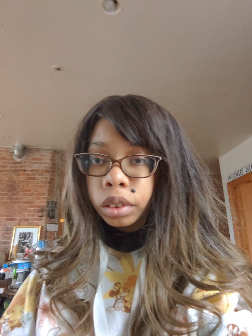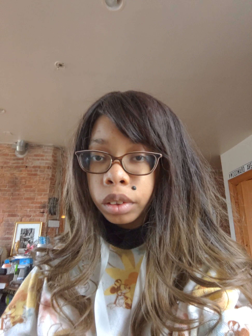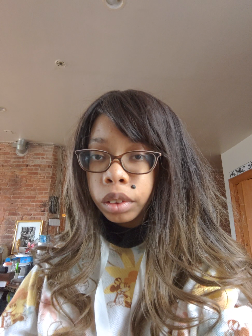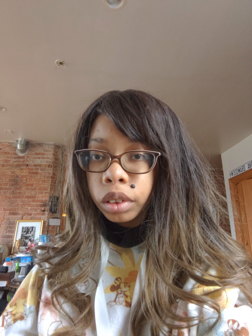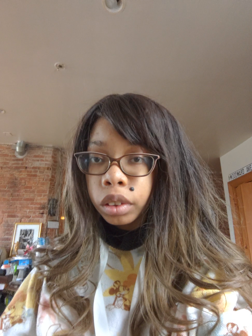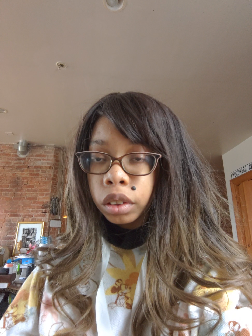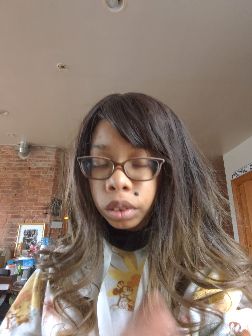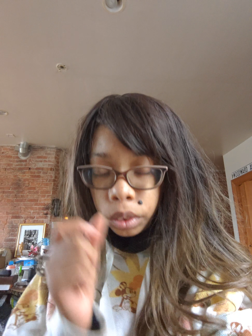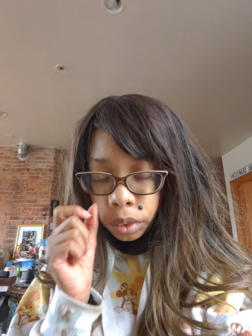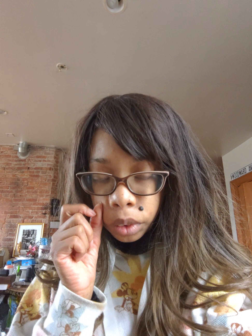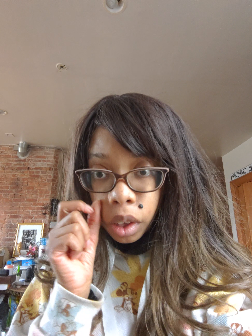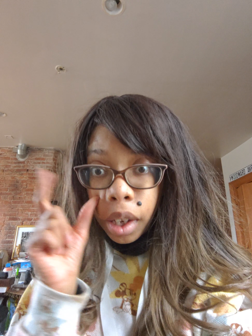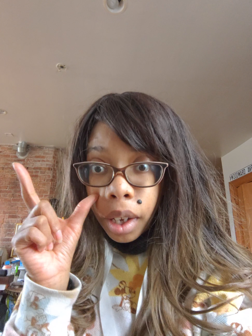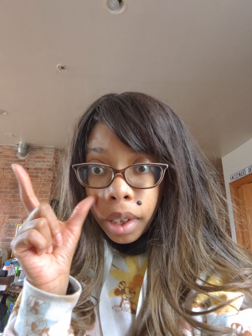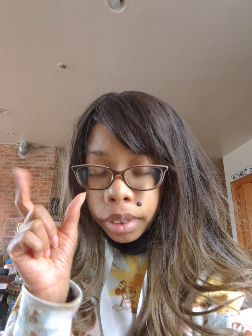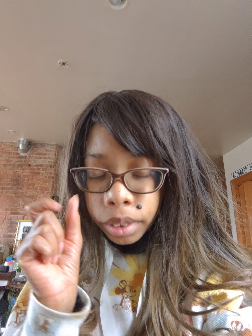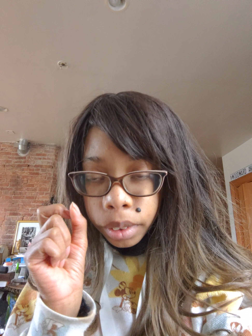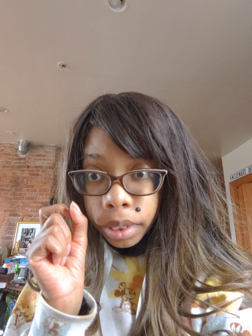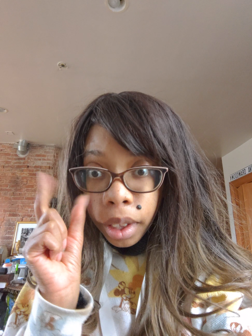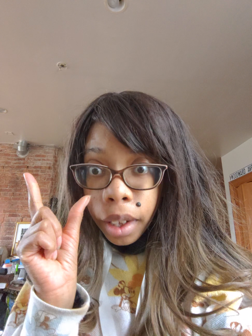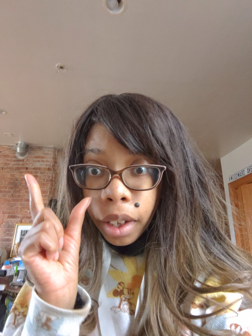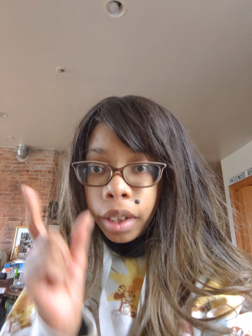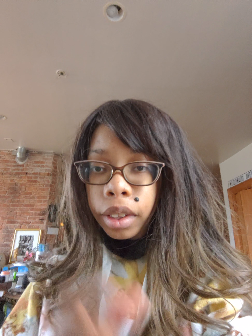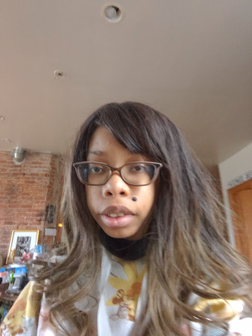wake